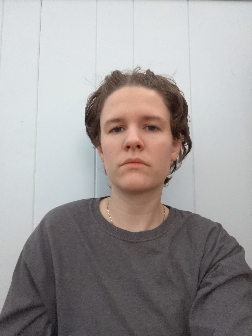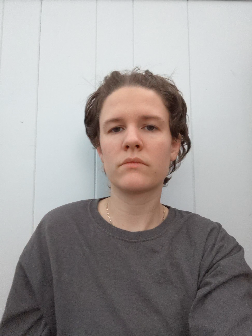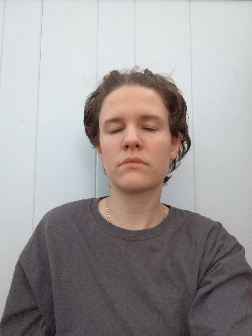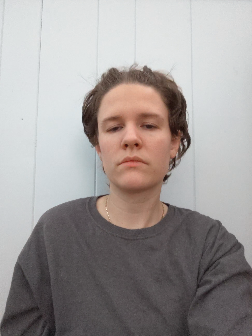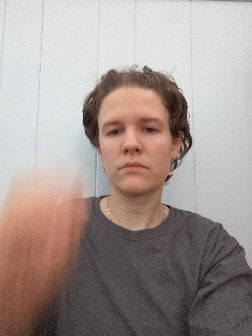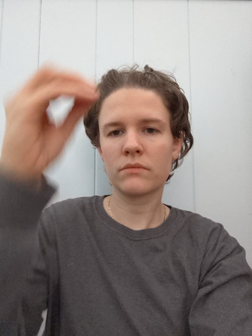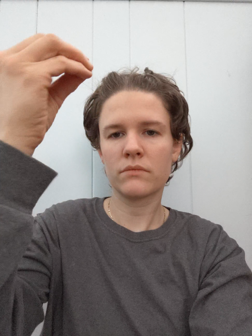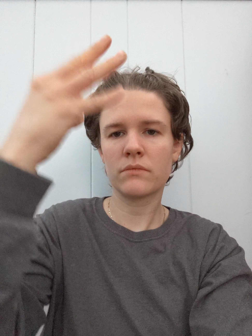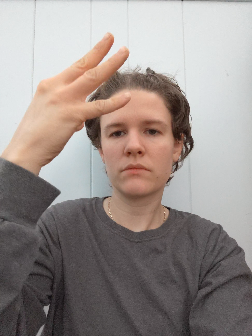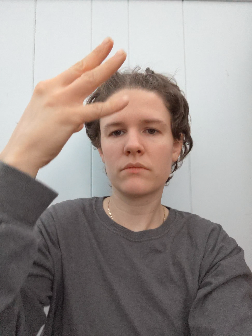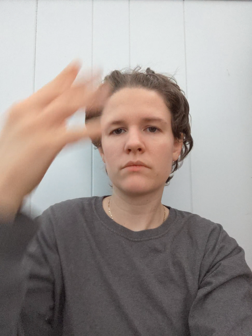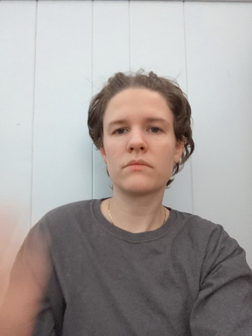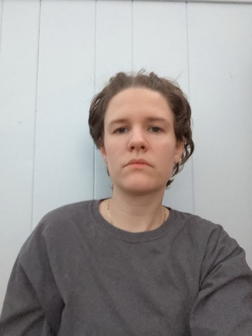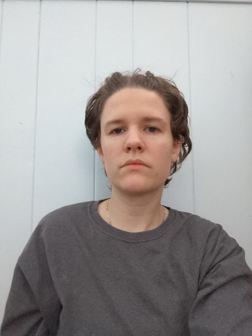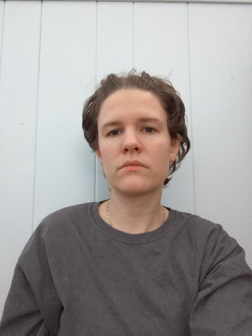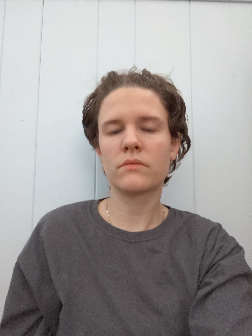sun